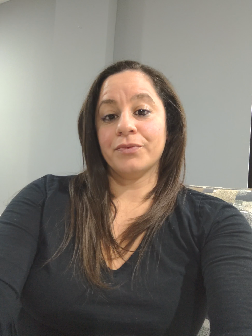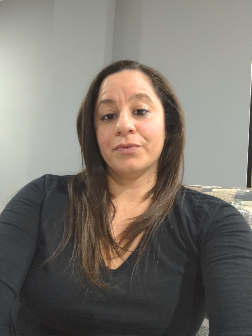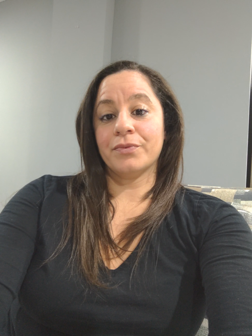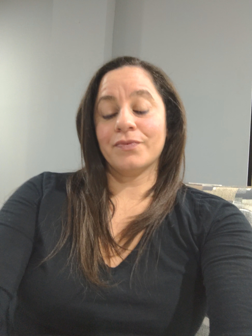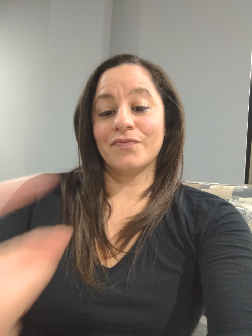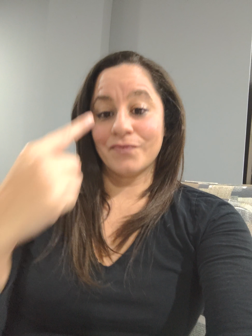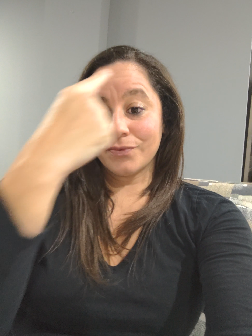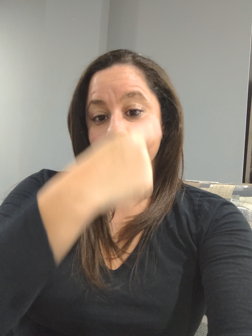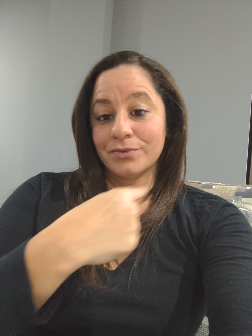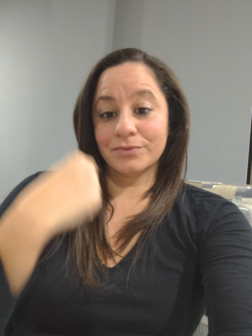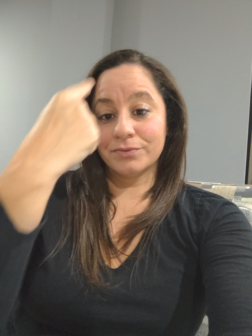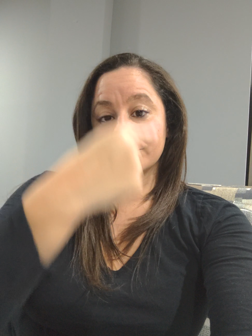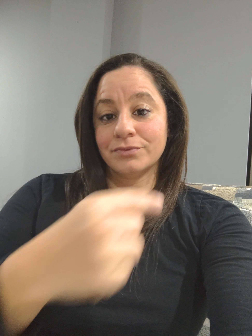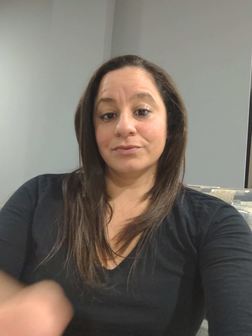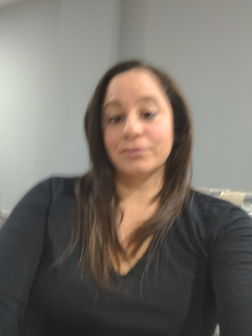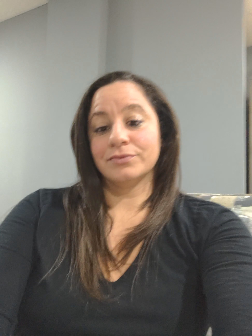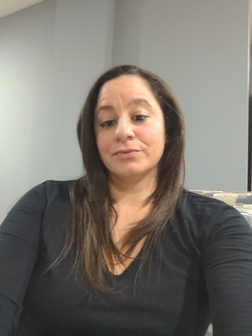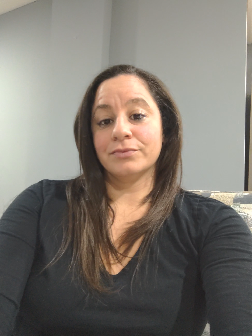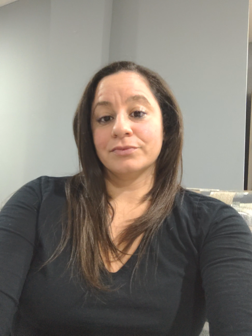face